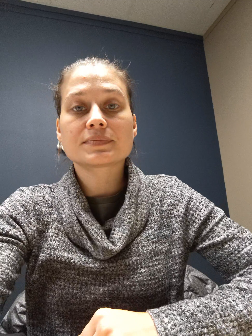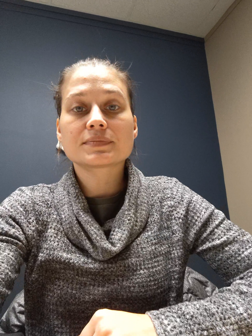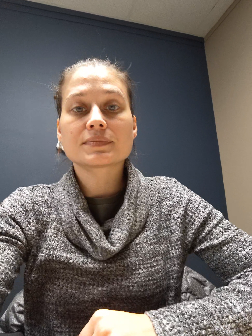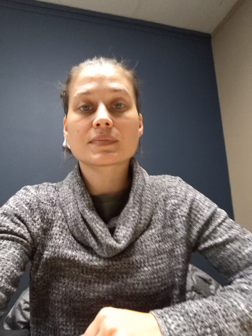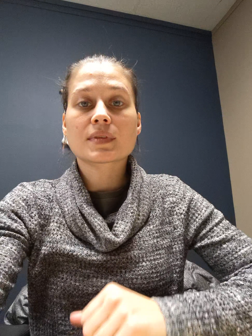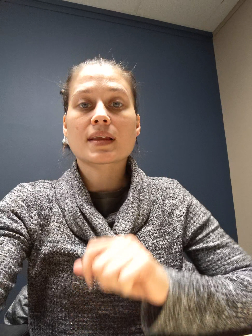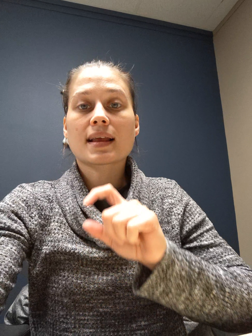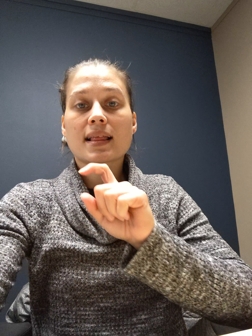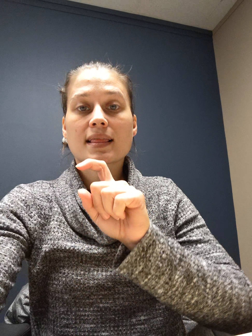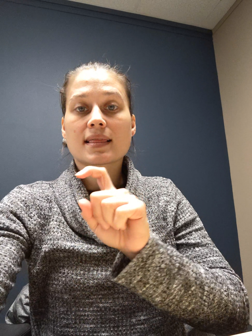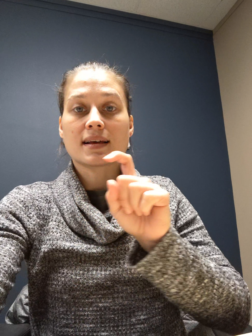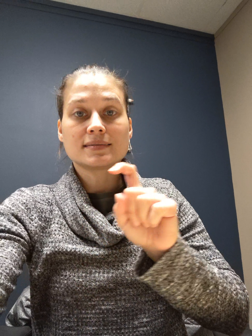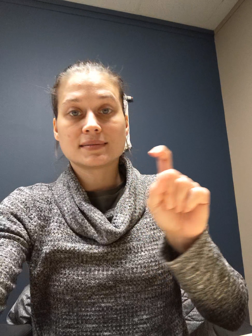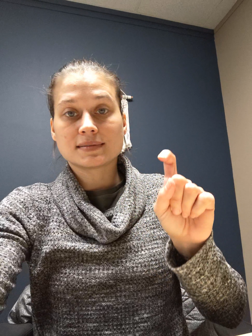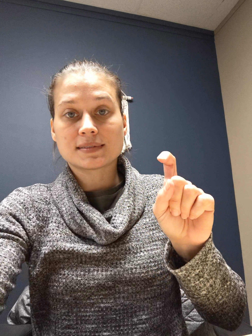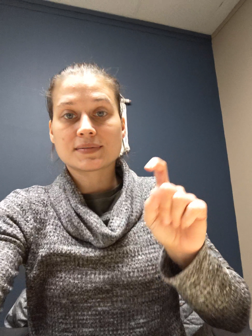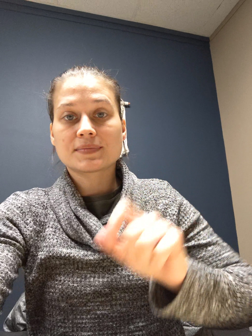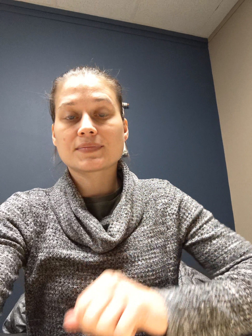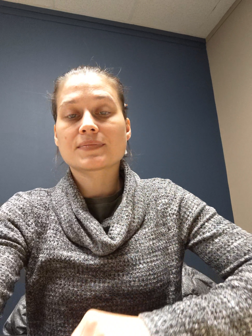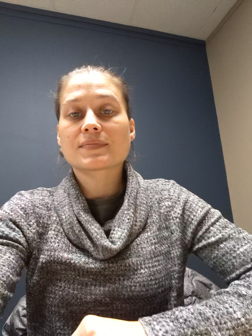closet